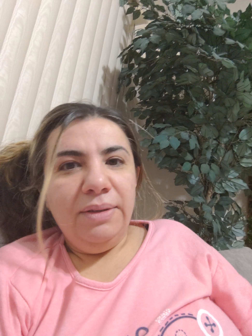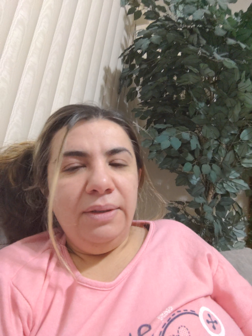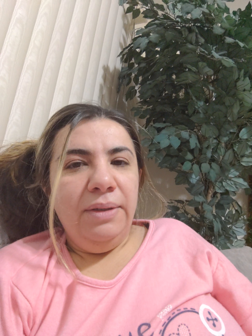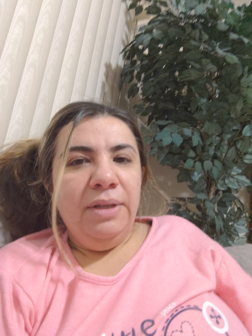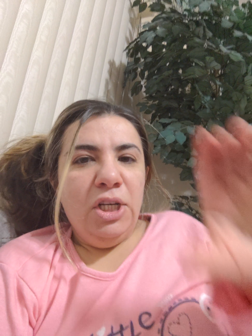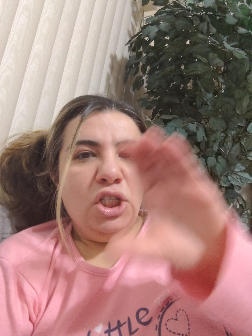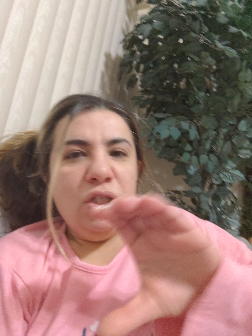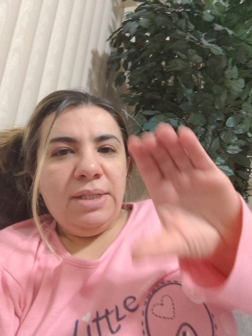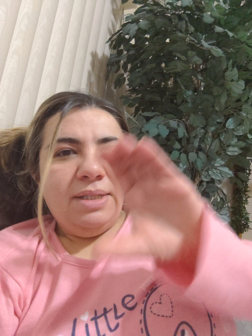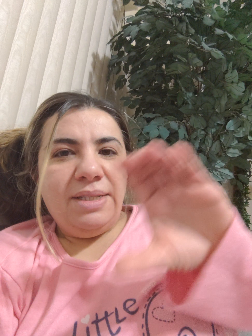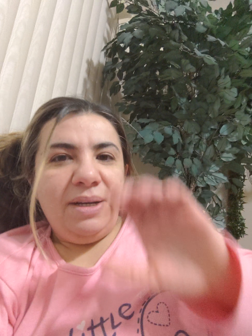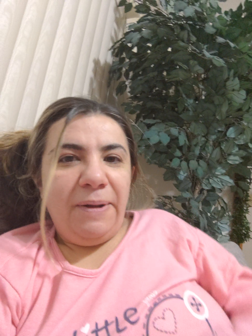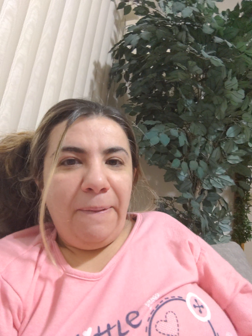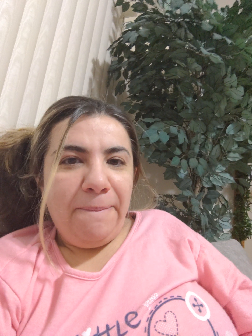chocolate